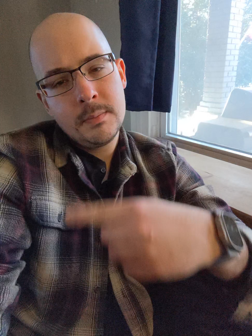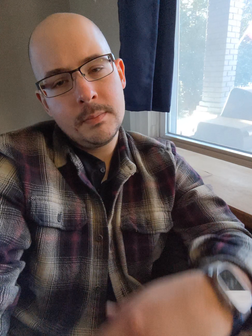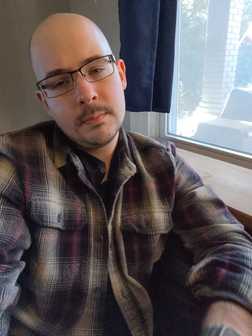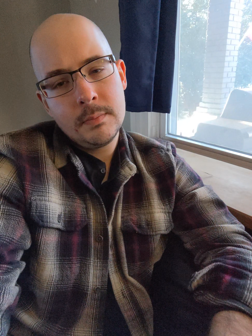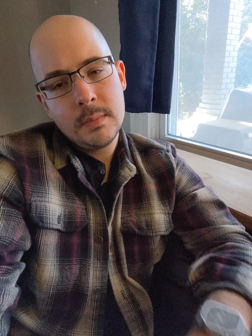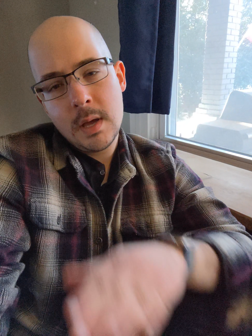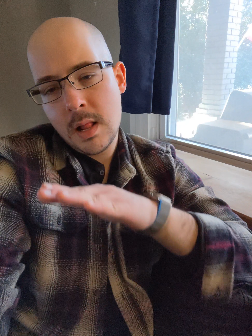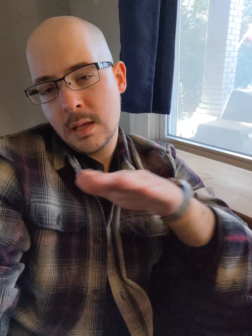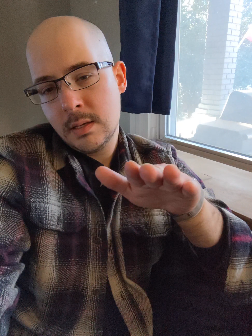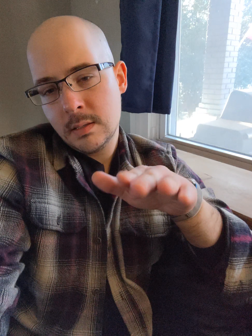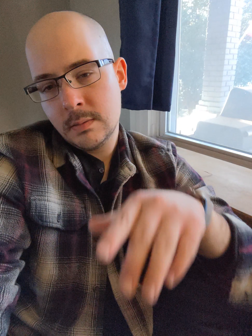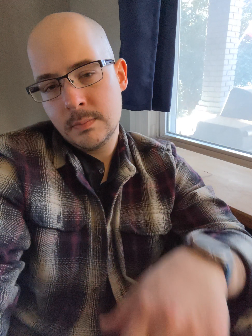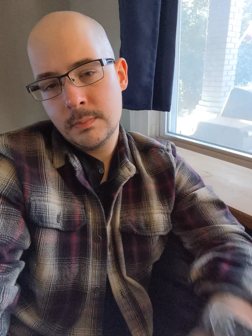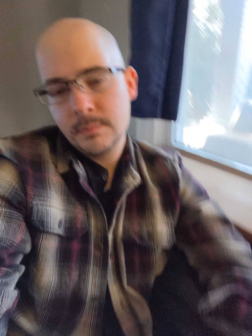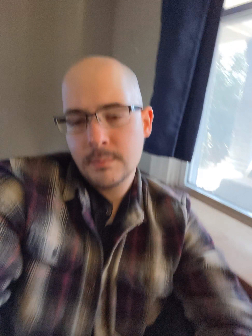clean